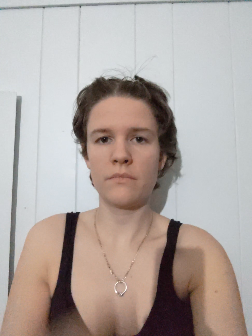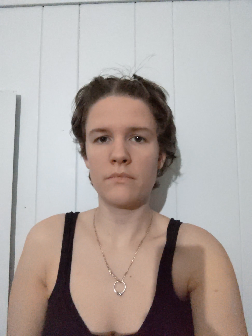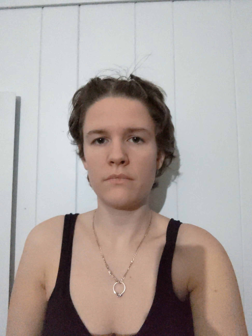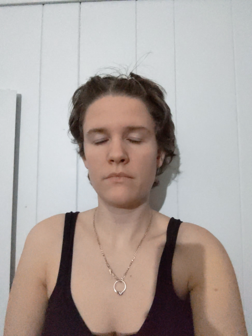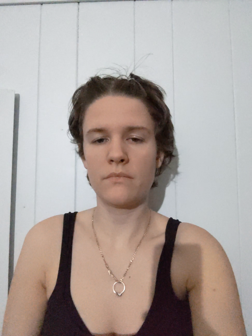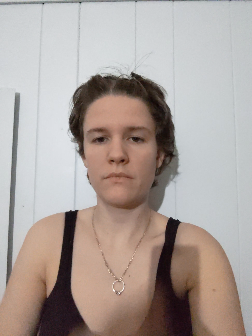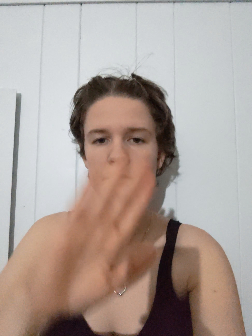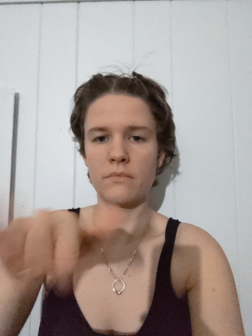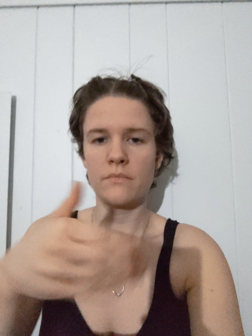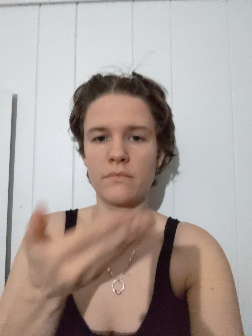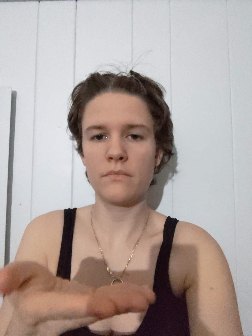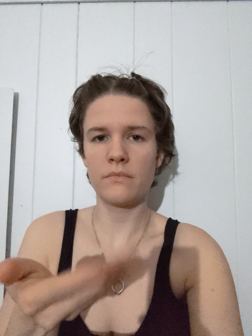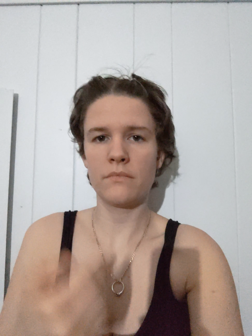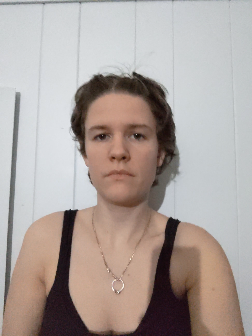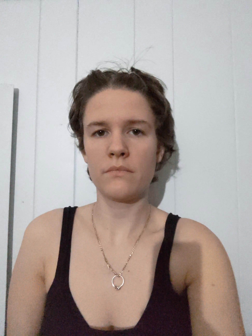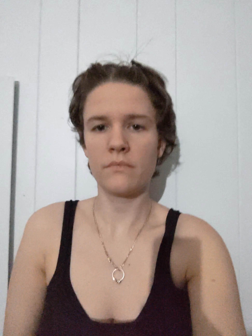all